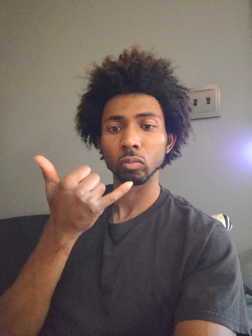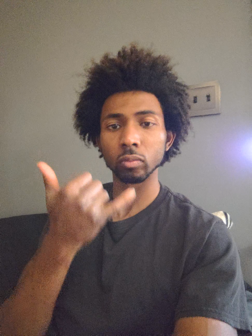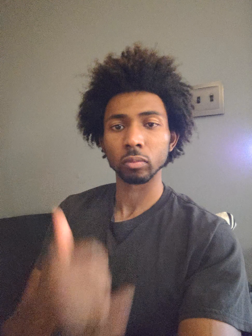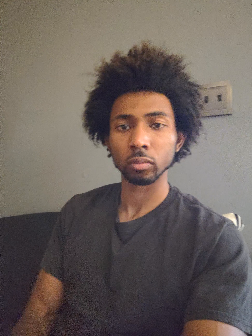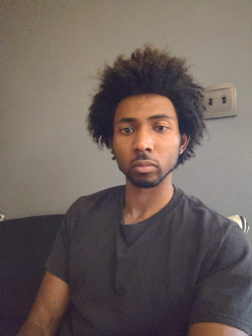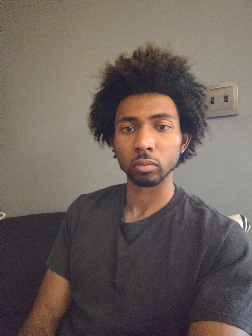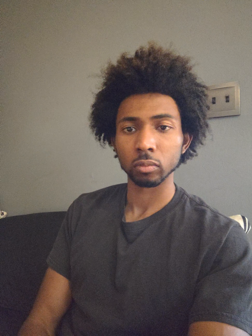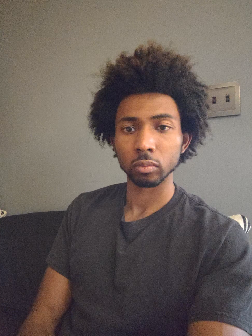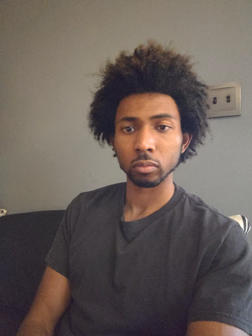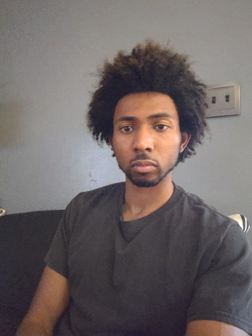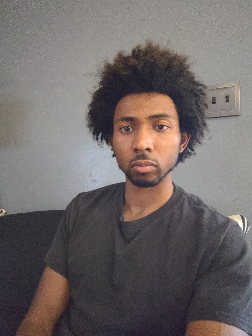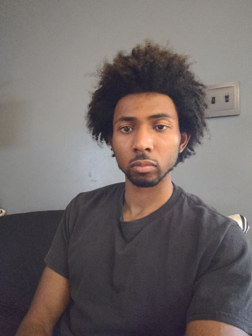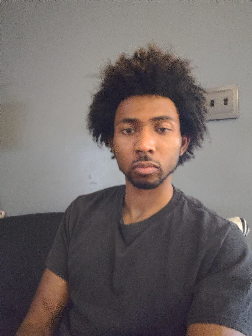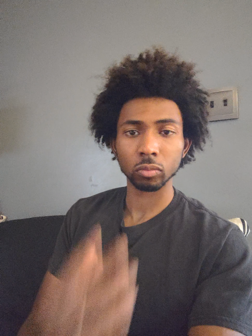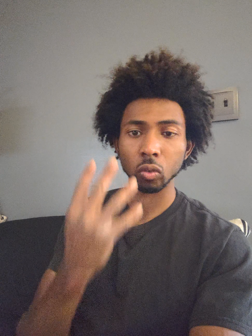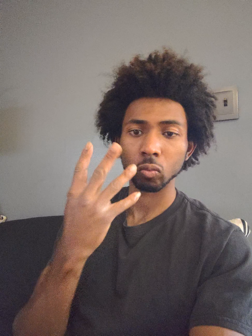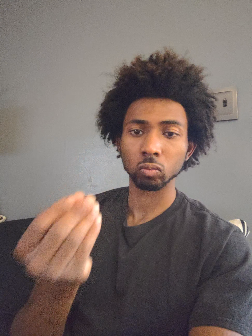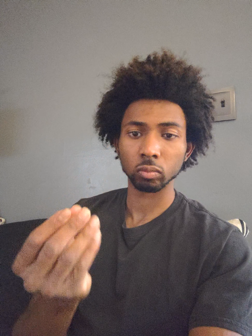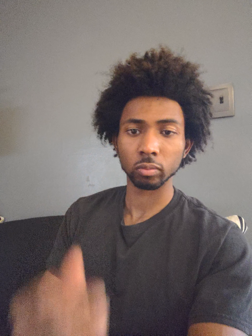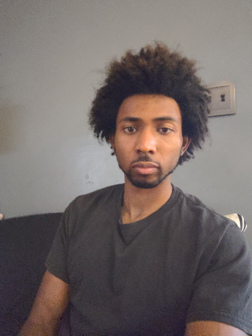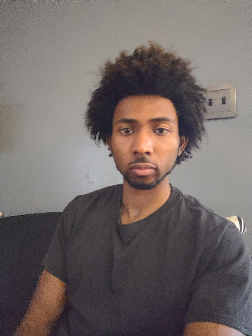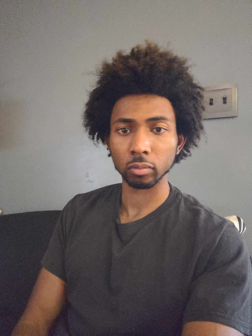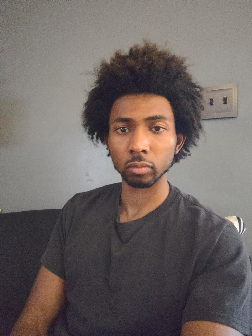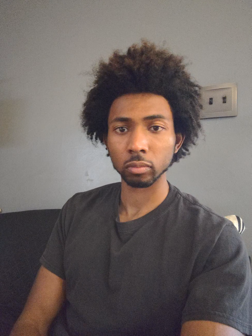got to